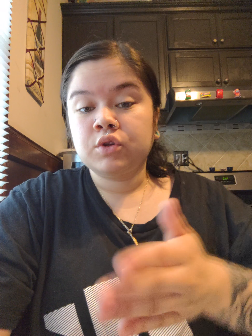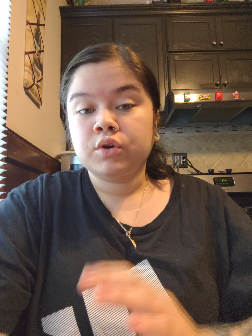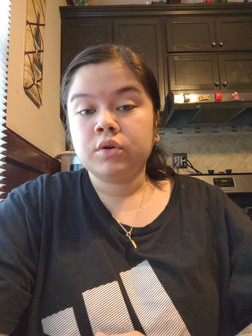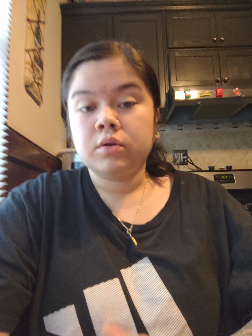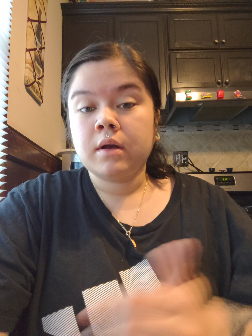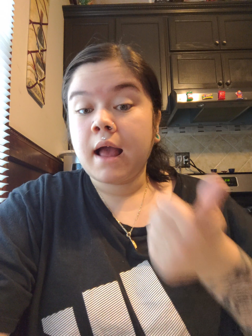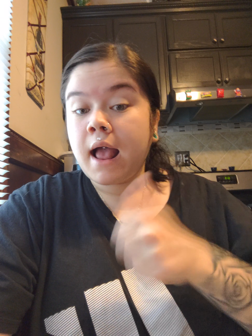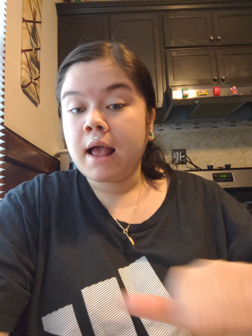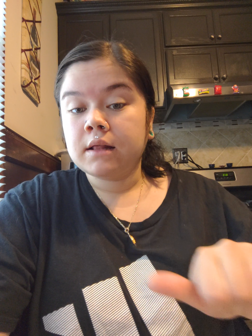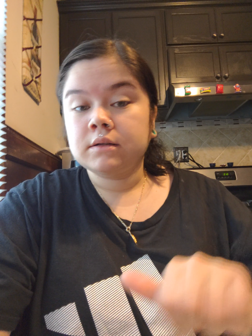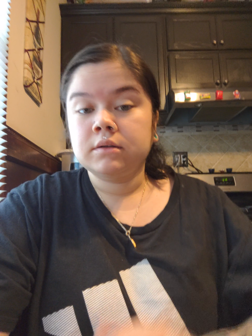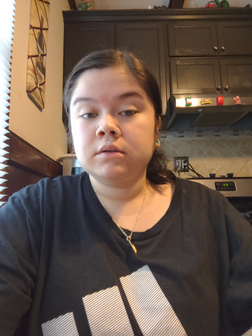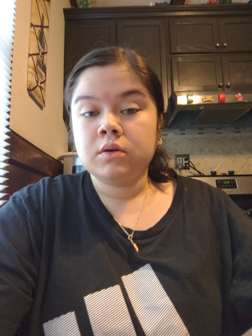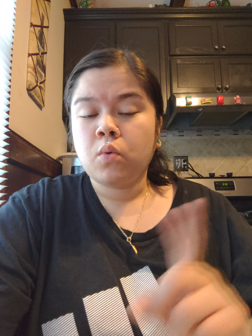any